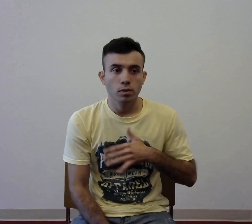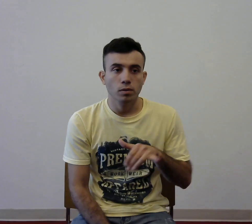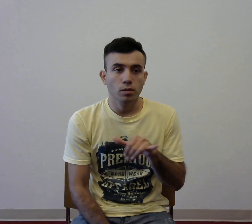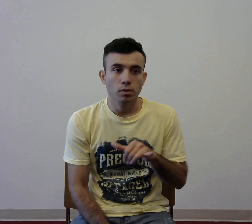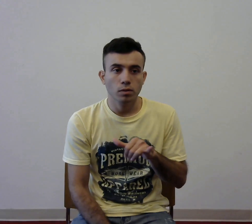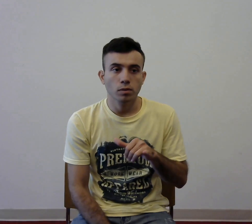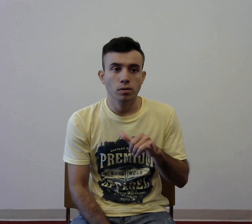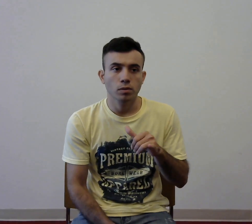harda